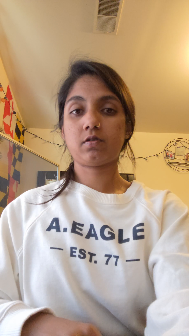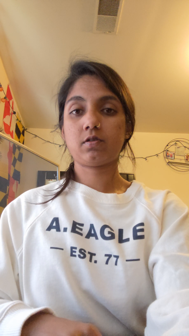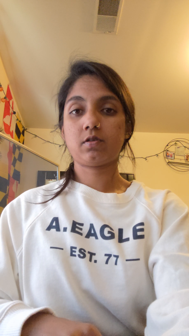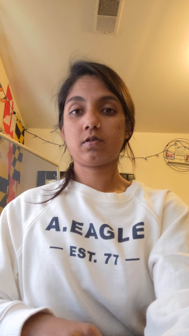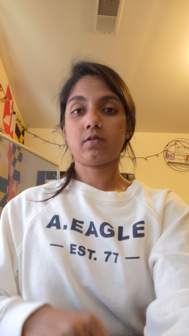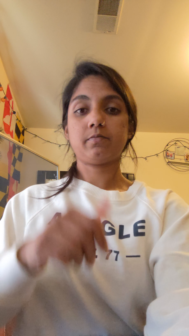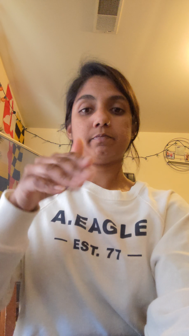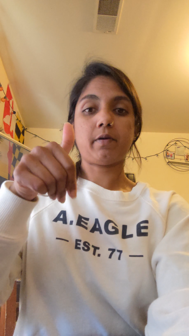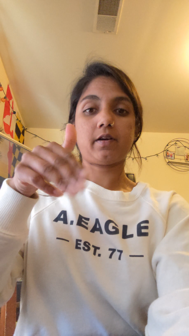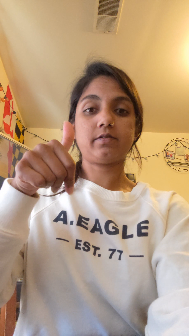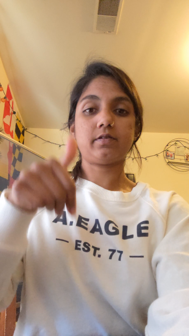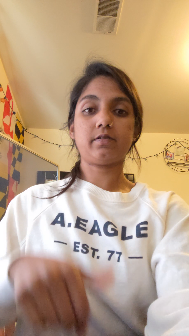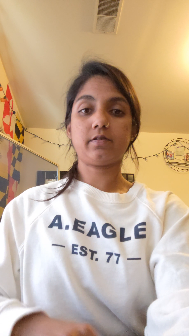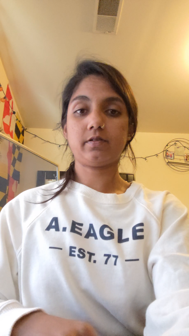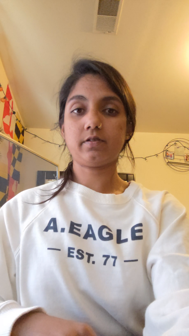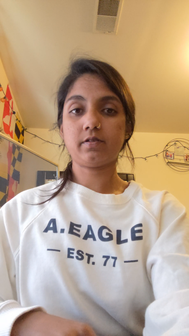pants